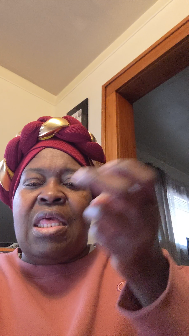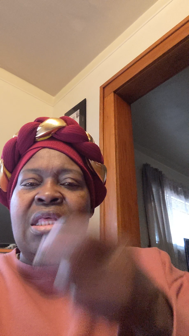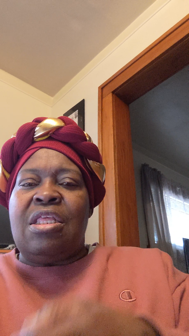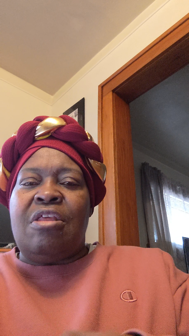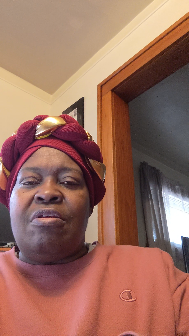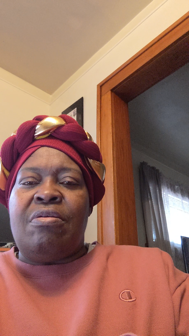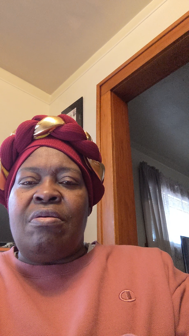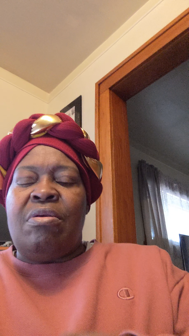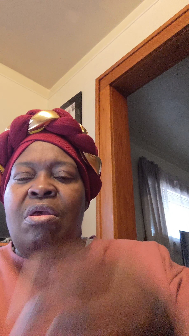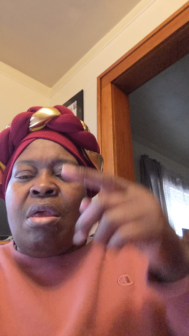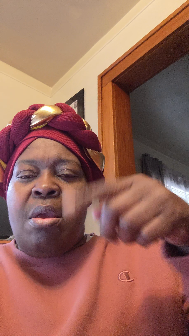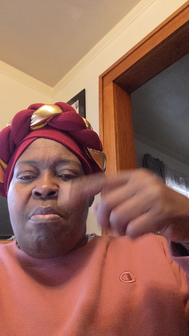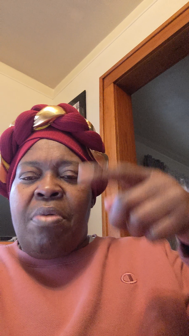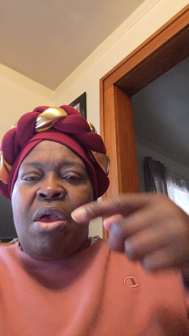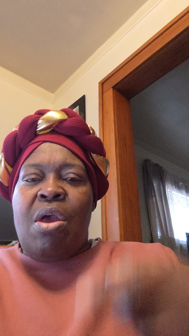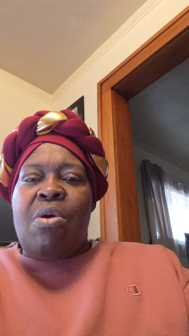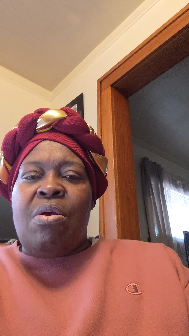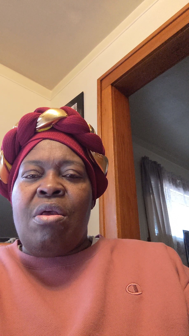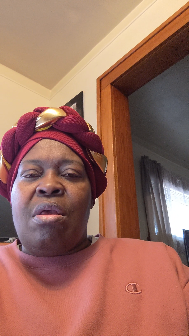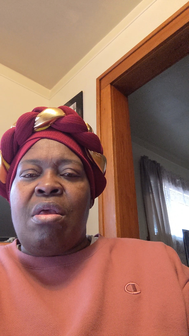about